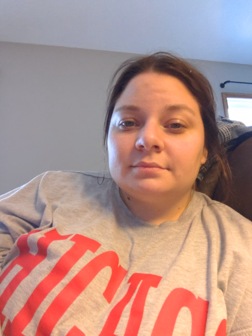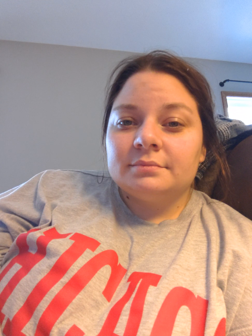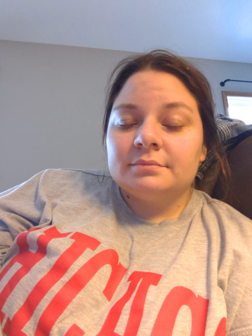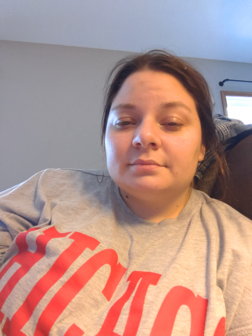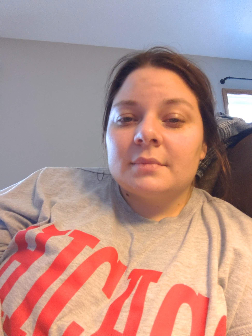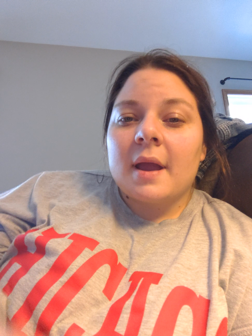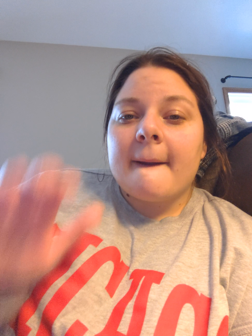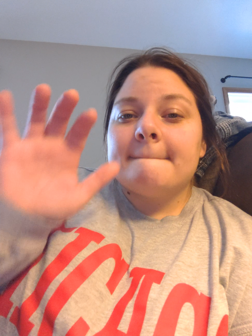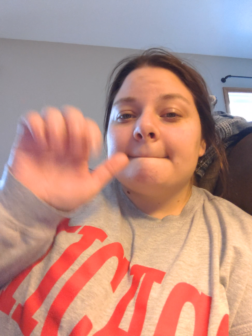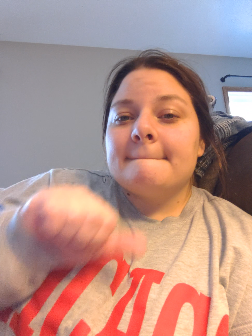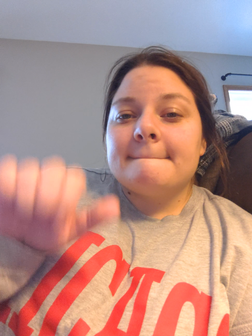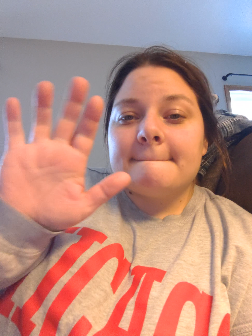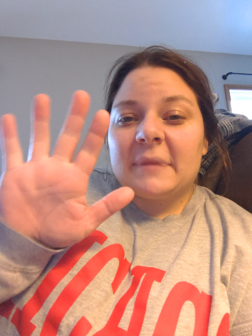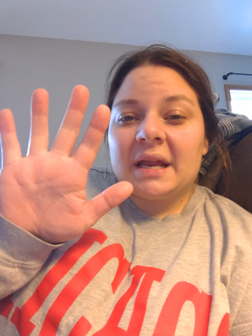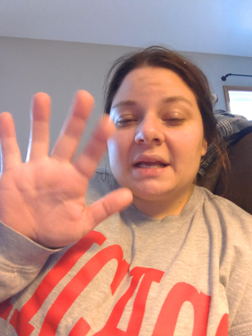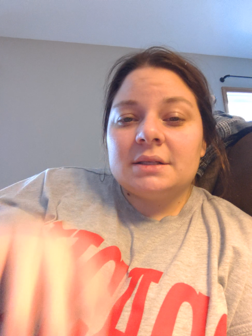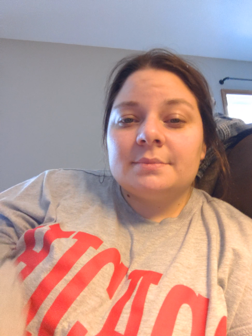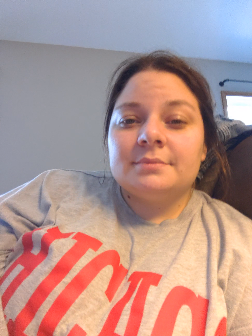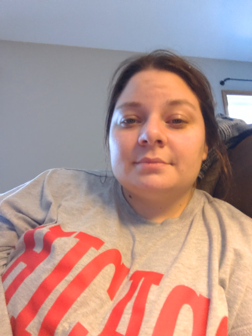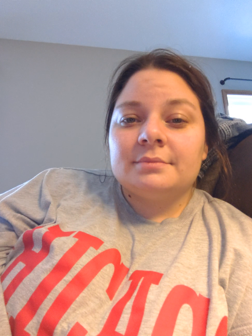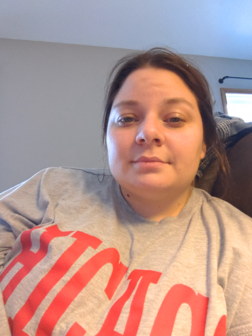mitten